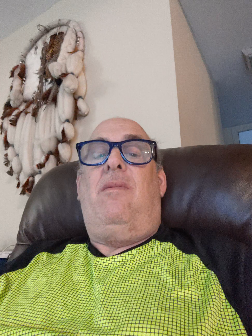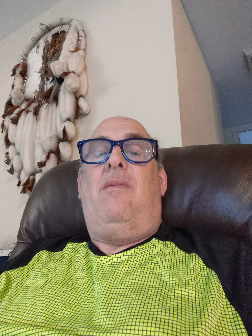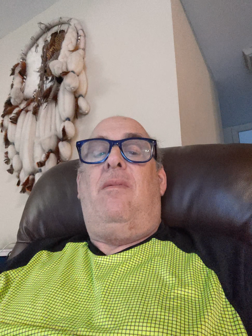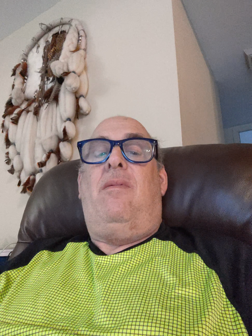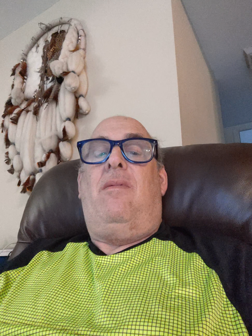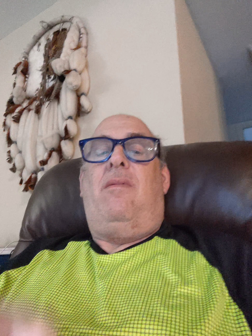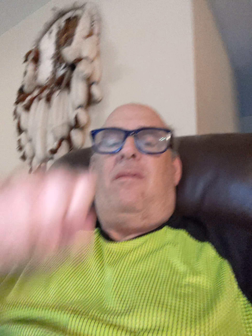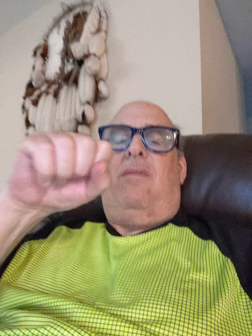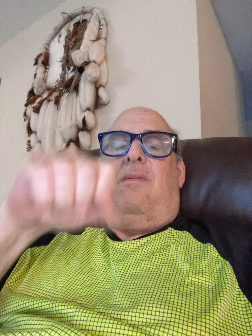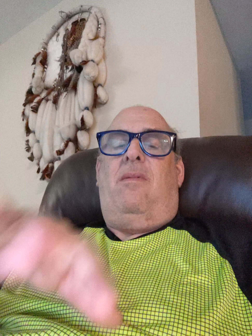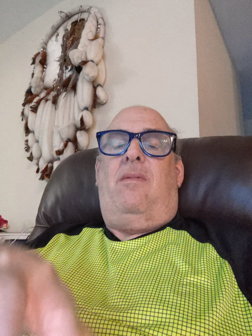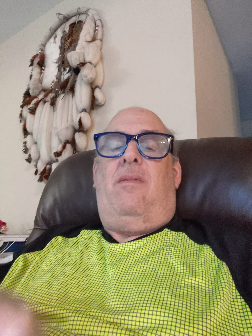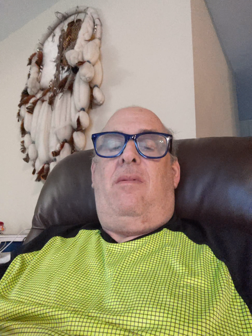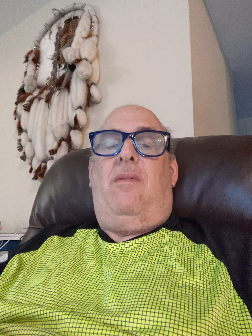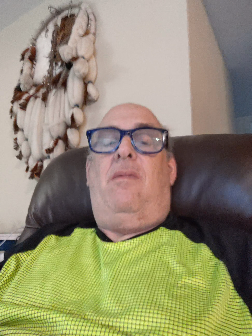drop